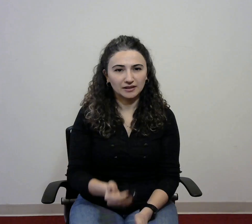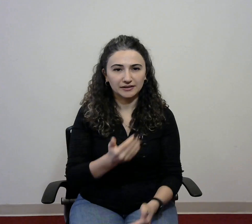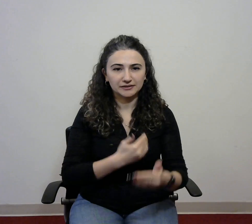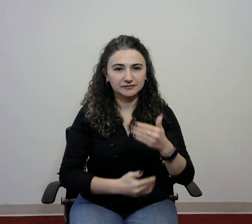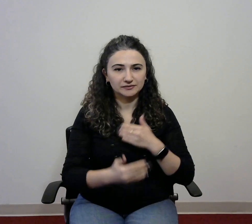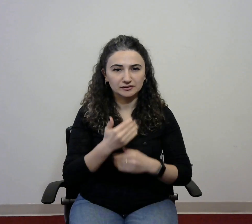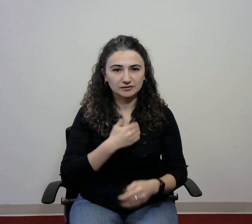əlil